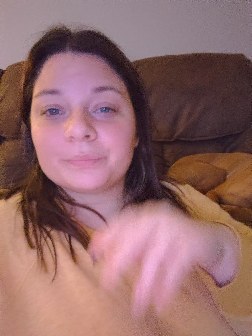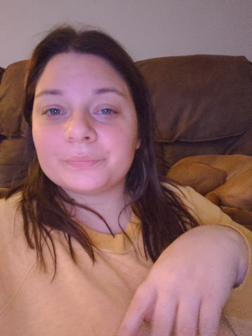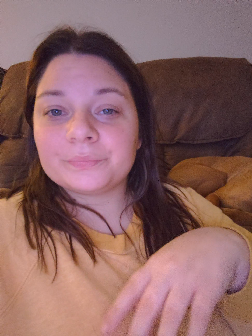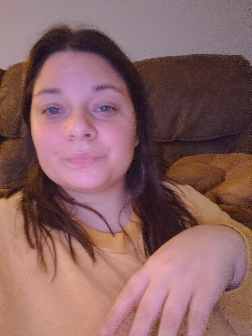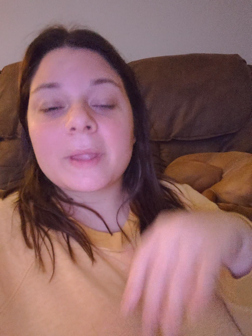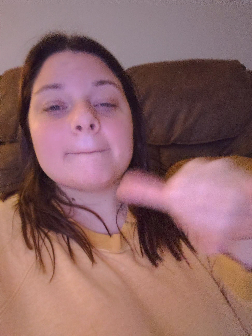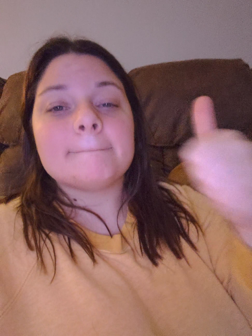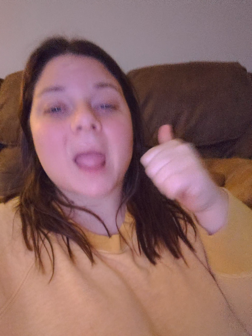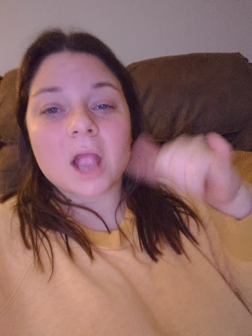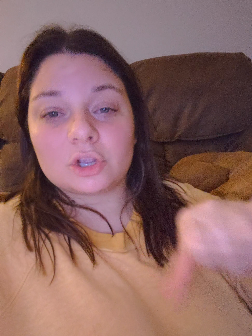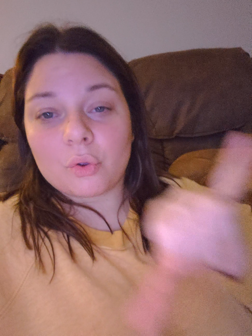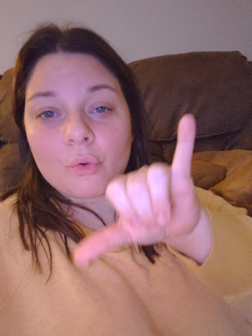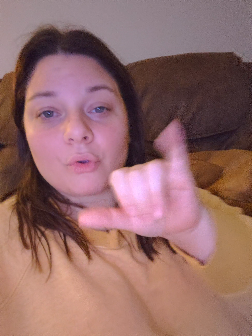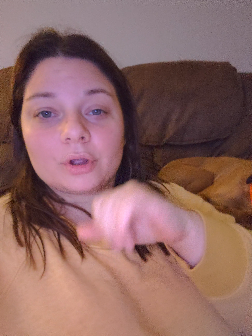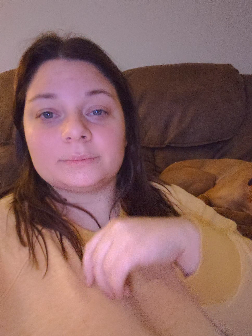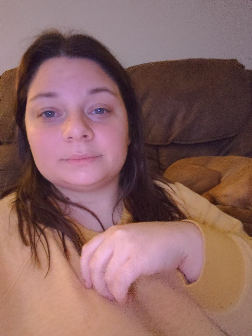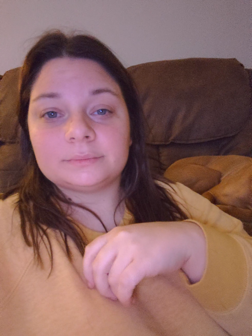backyard